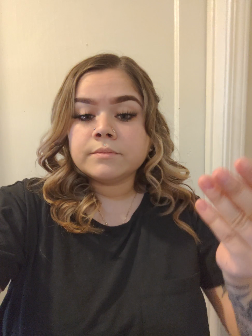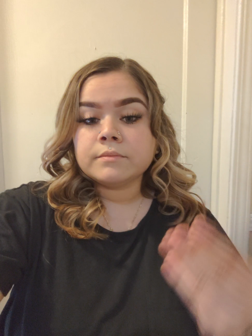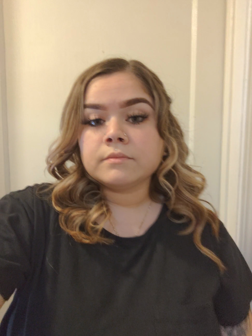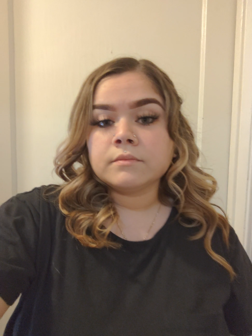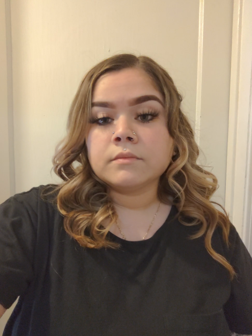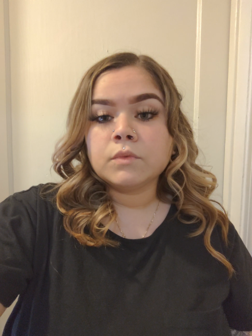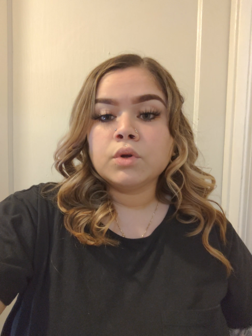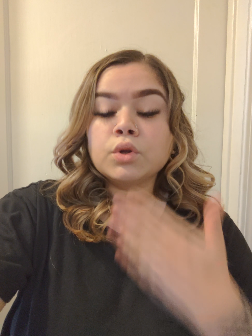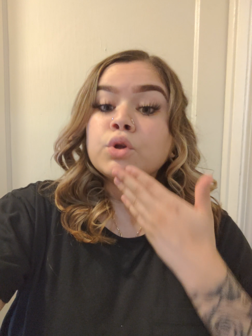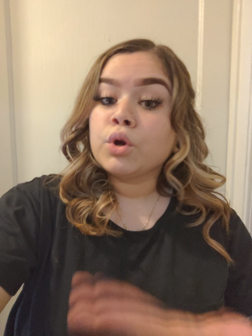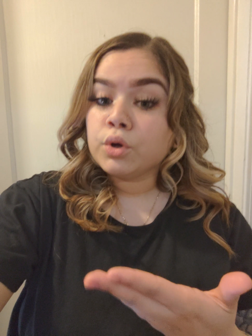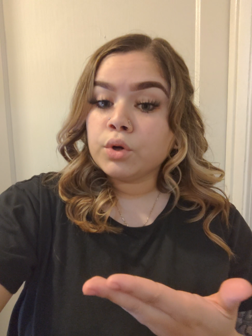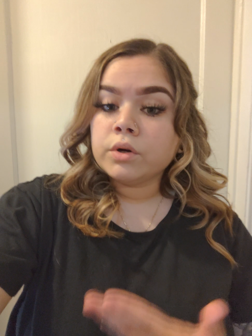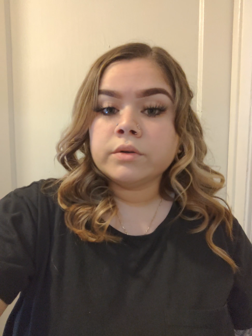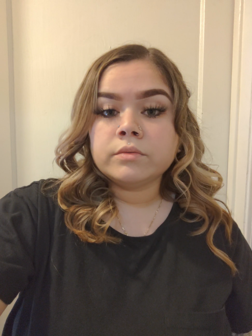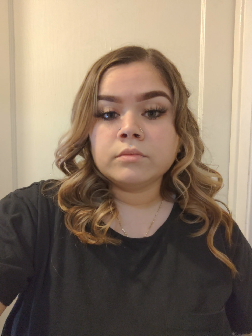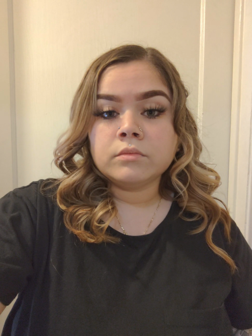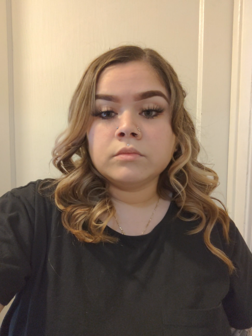good